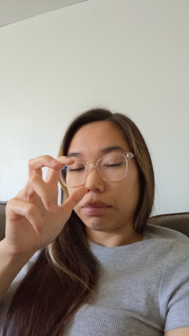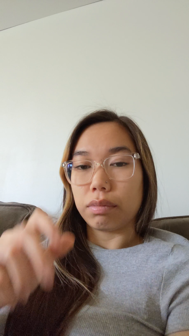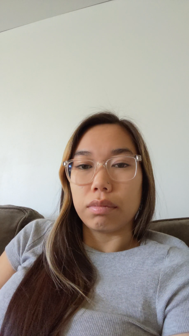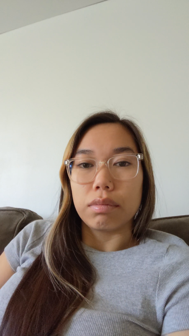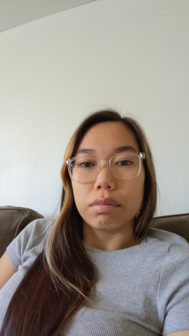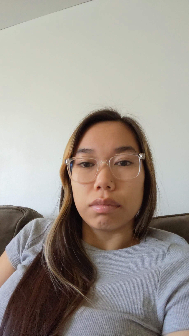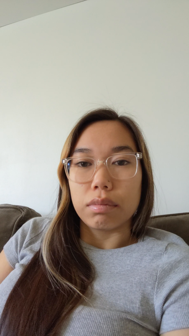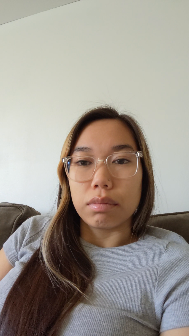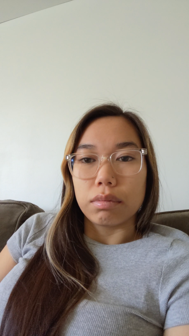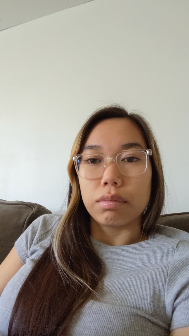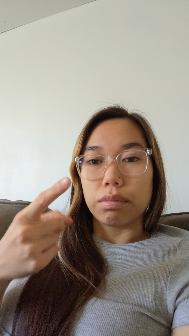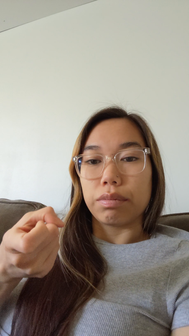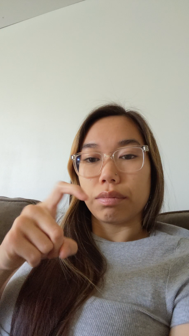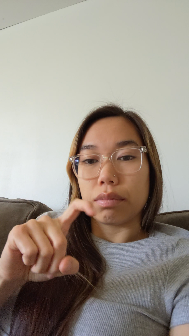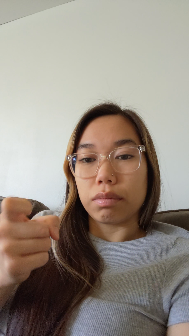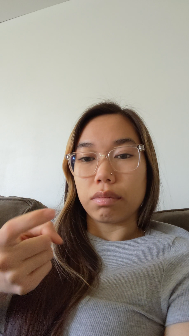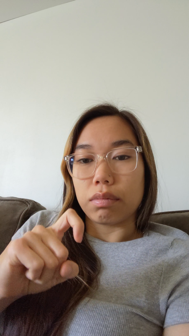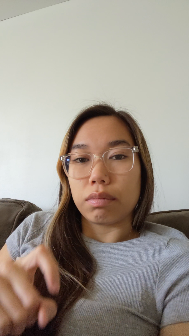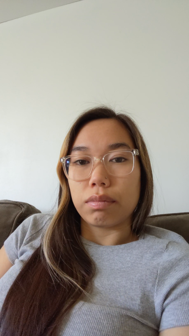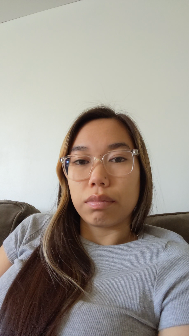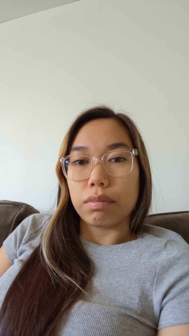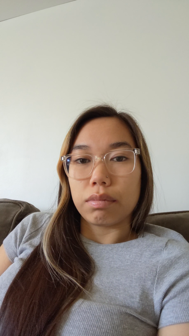friend